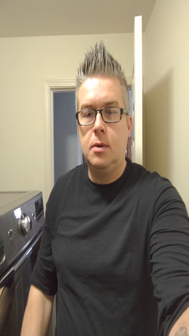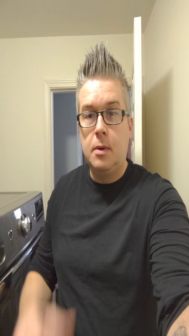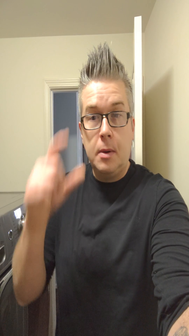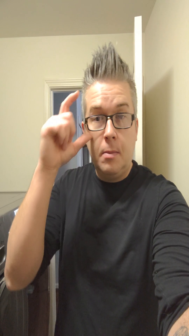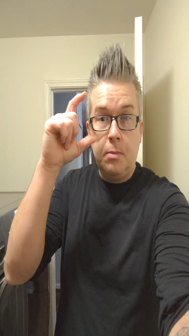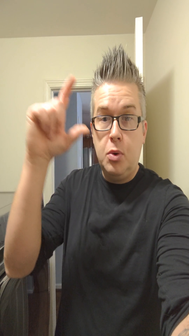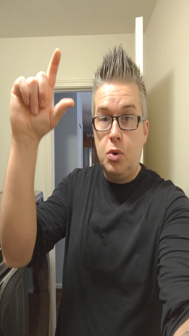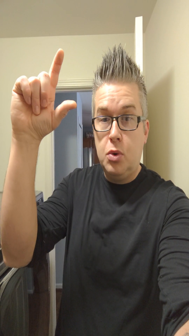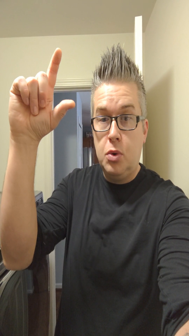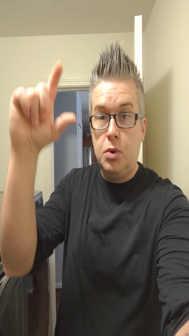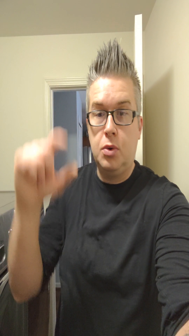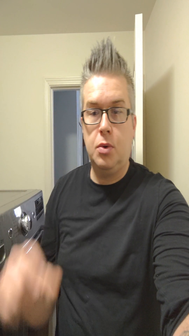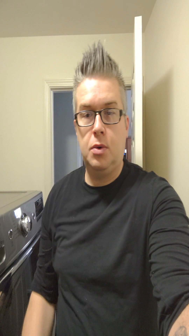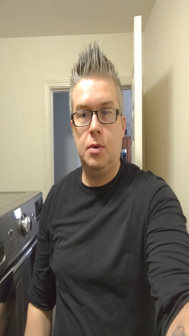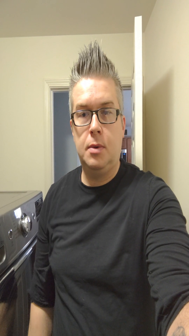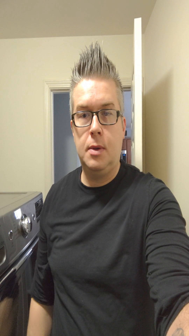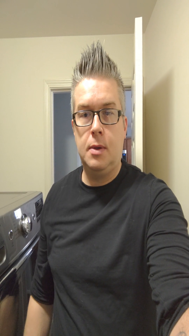moon